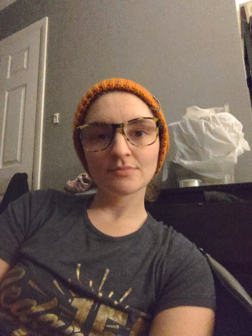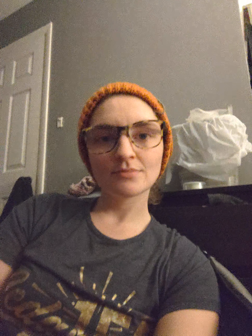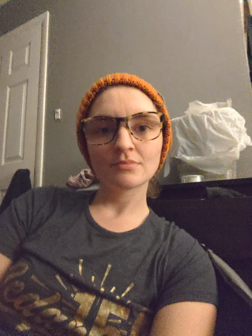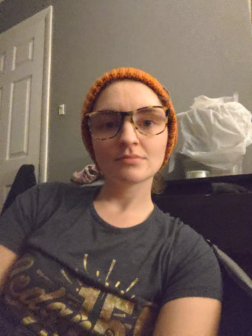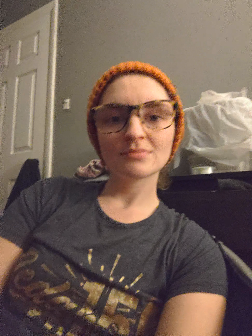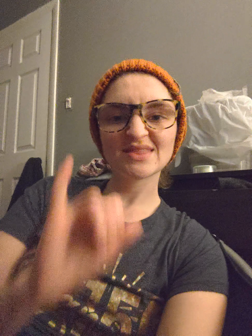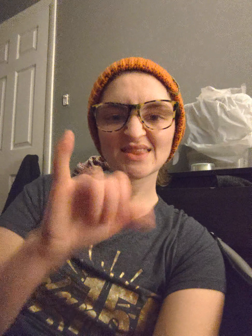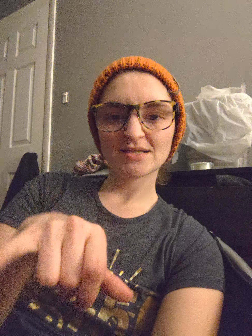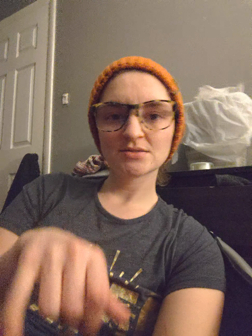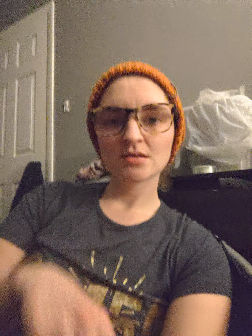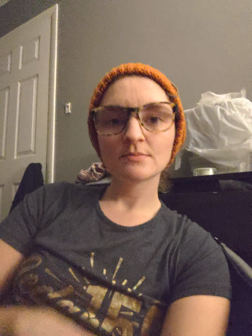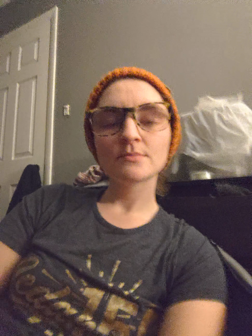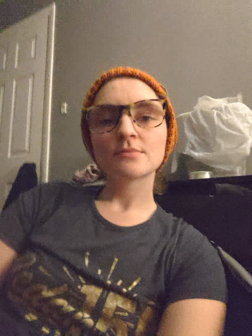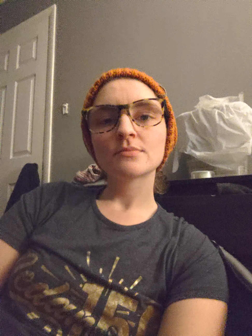that